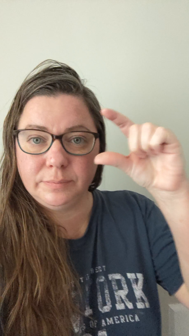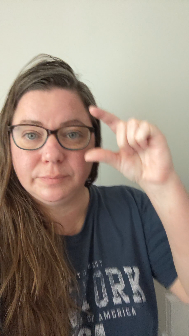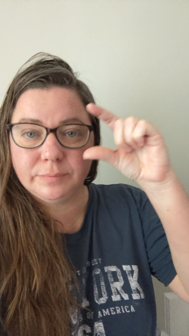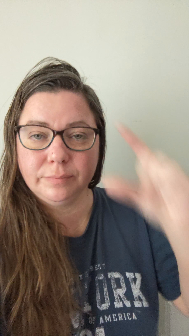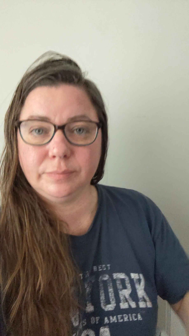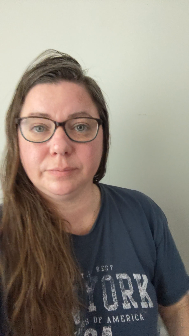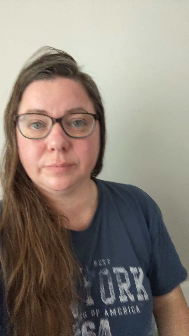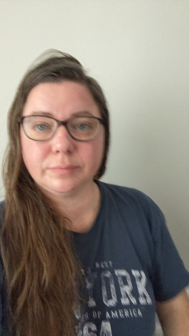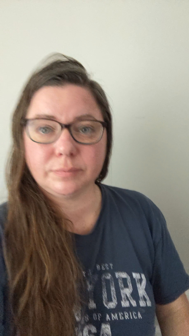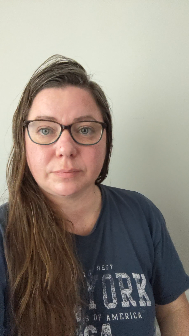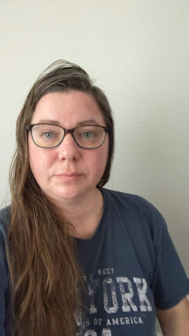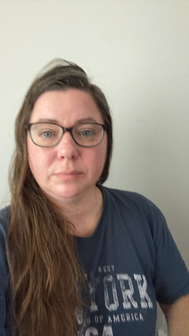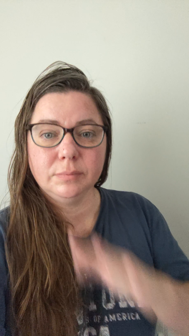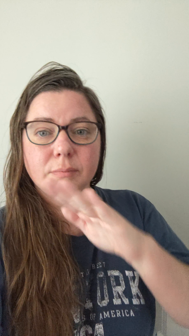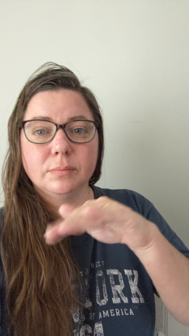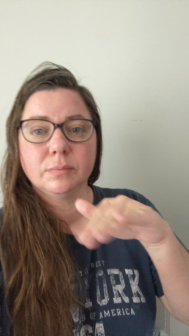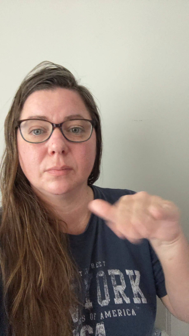children